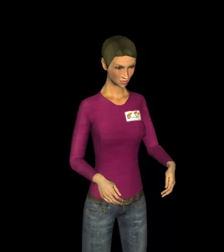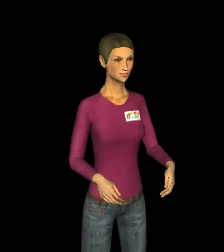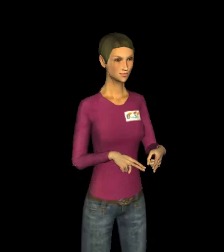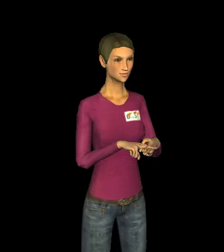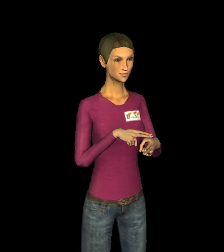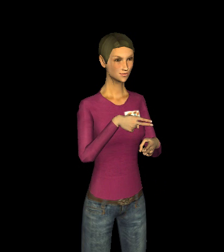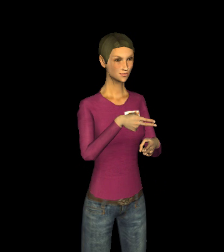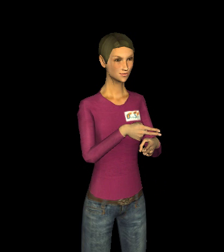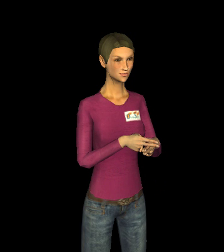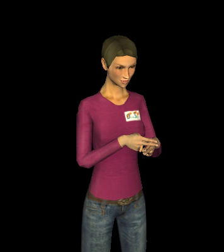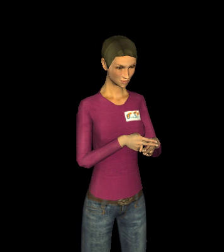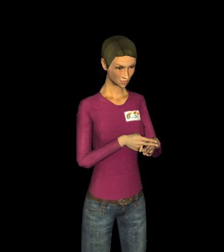اسم